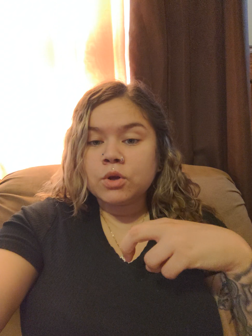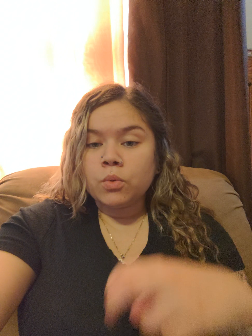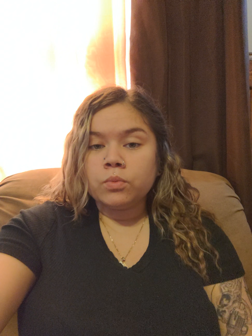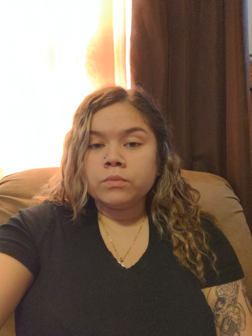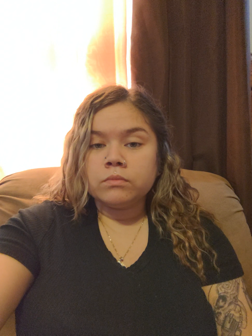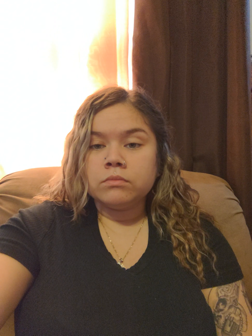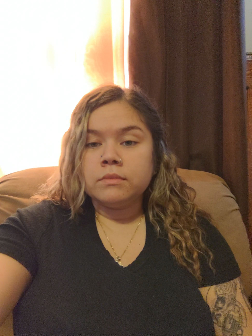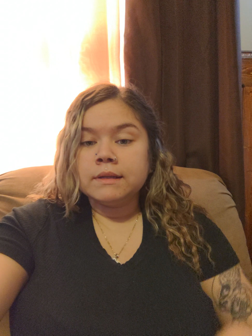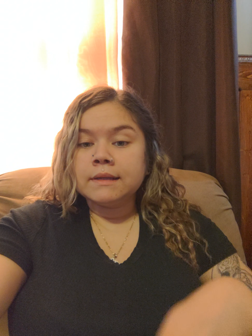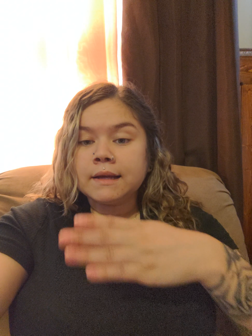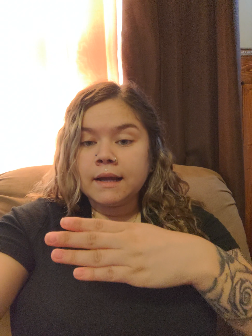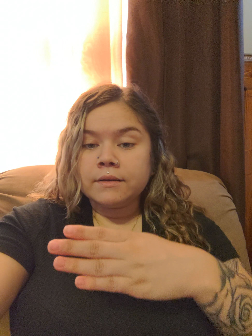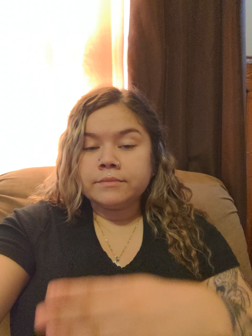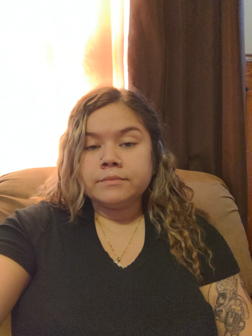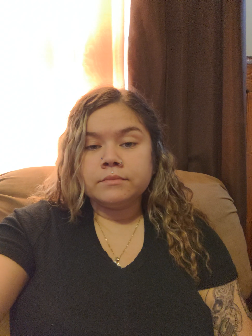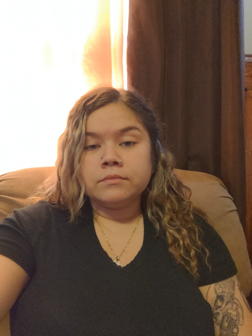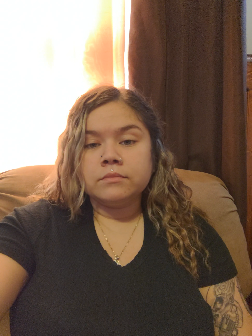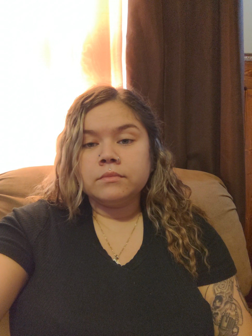kick